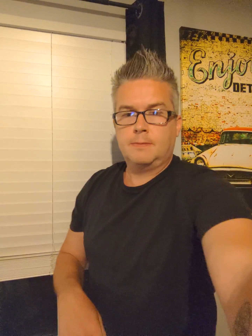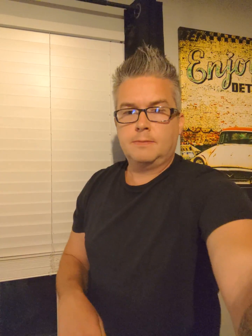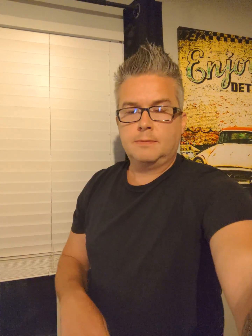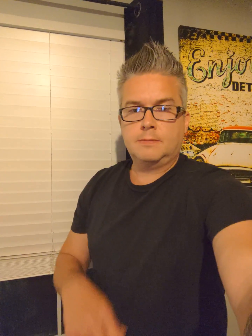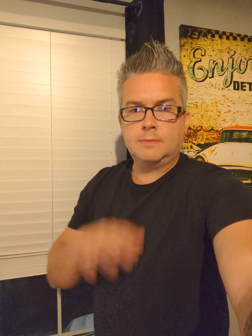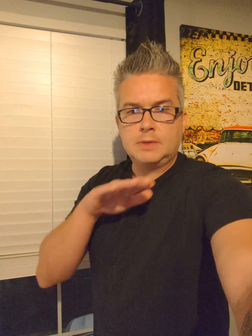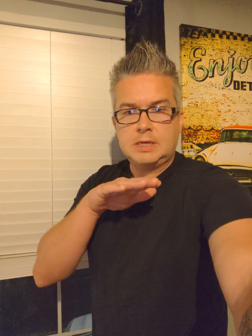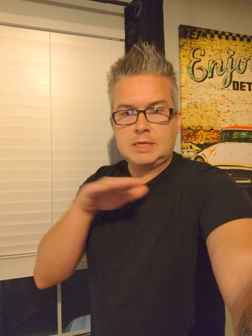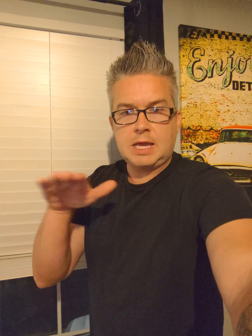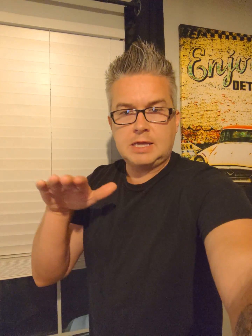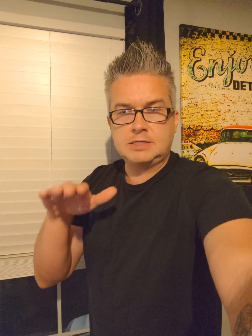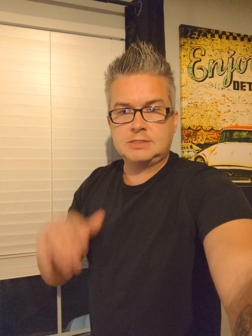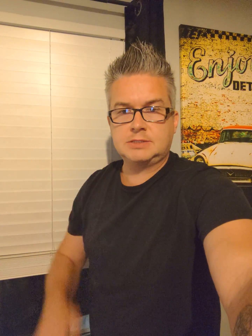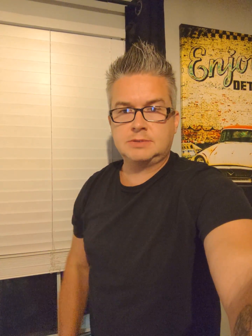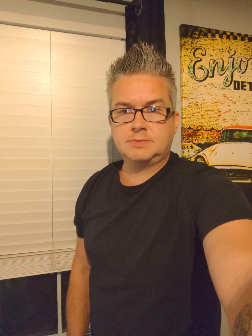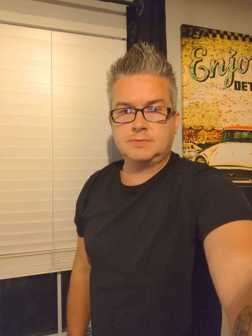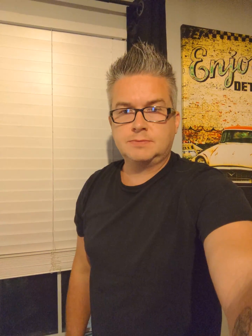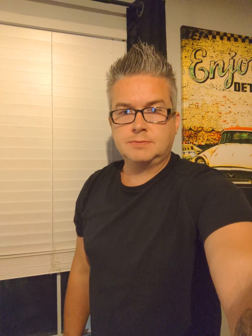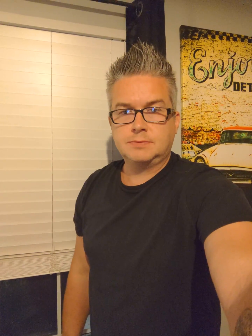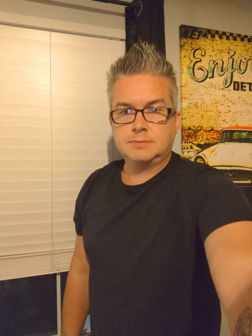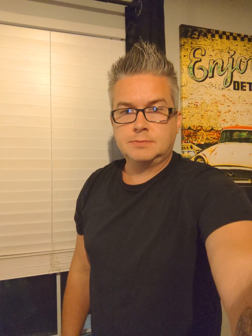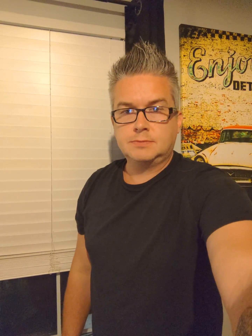nice